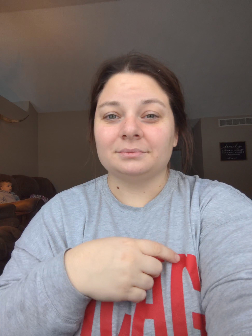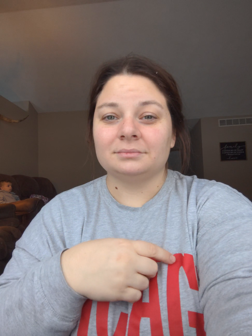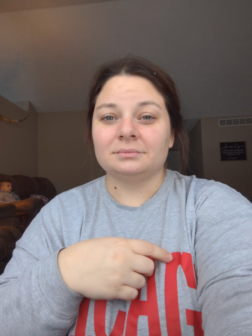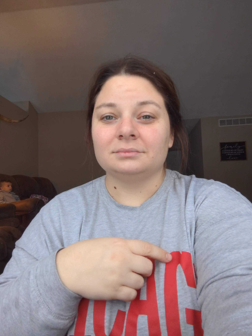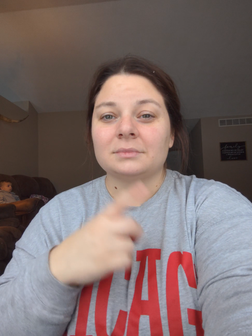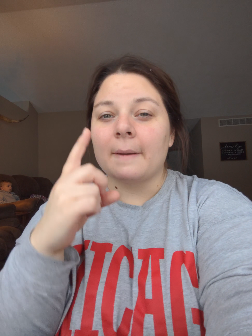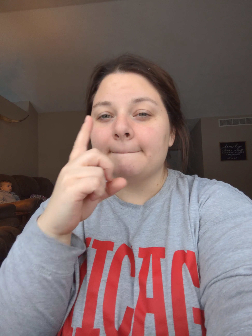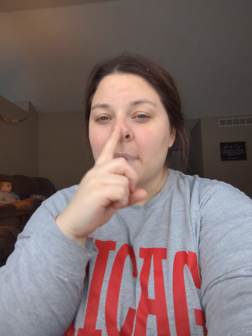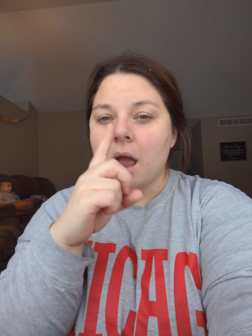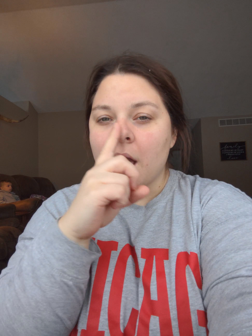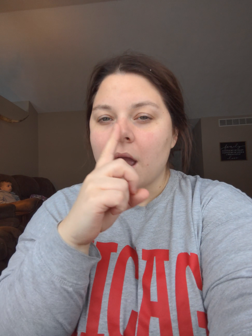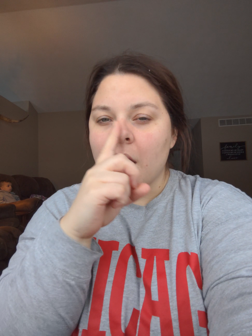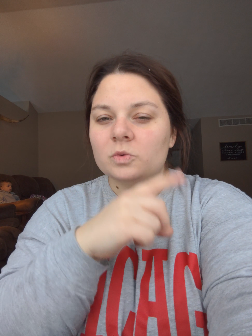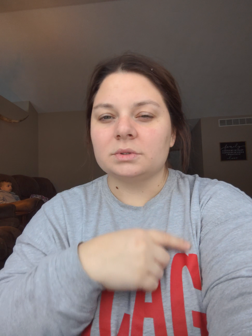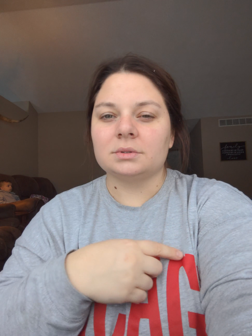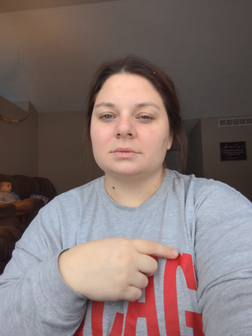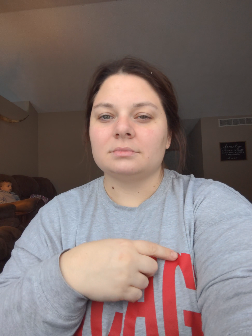mouse